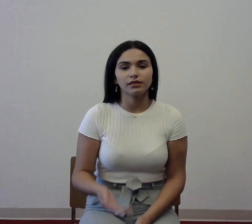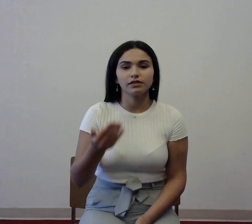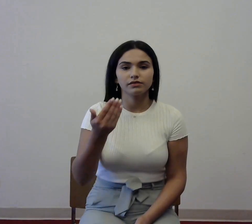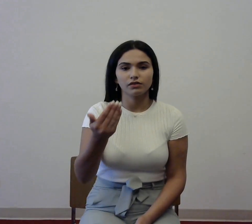siz